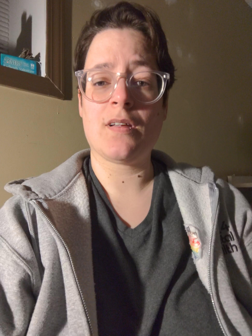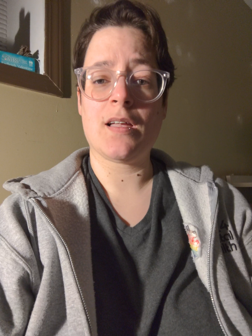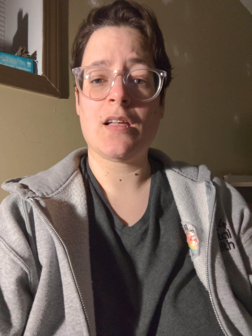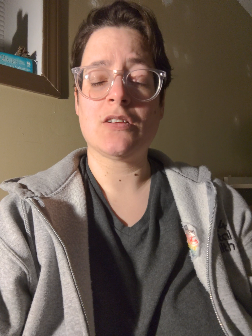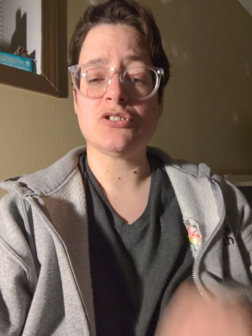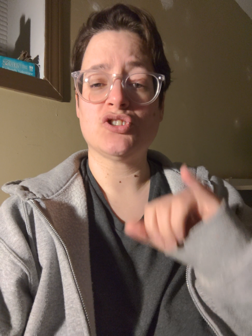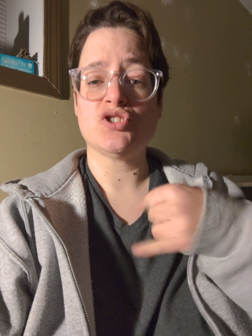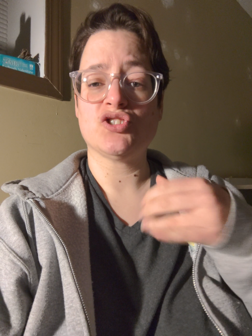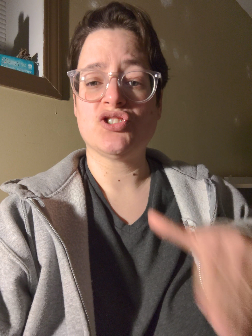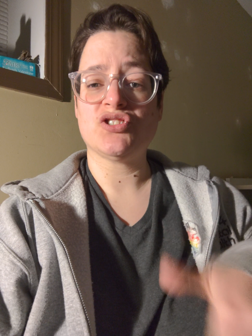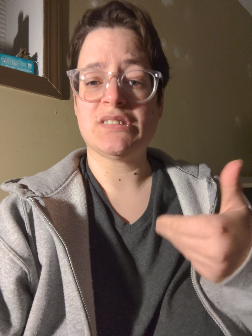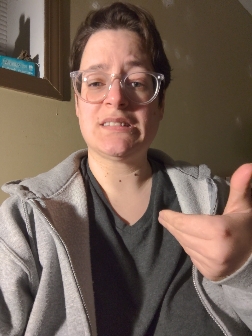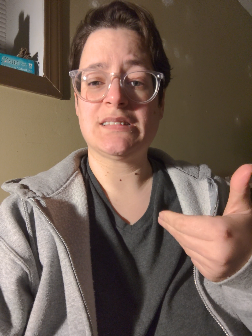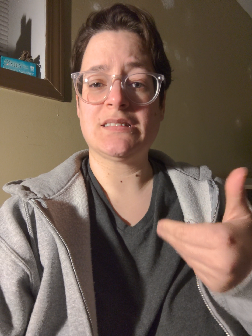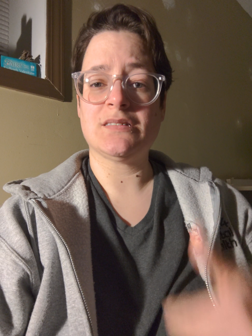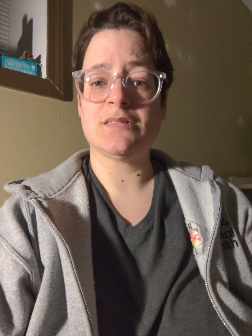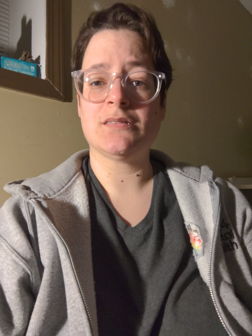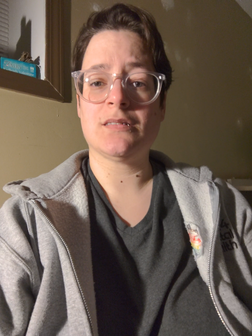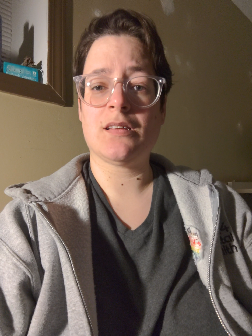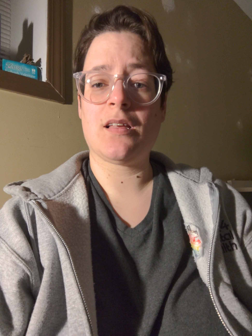jeans